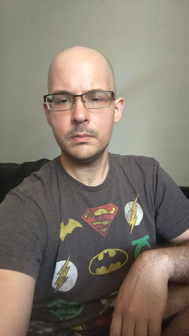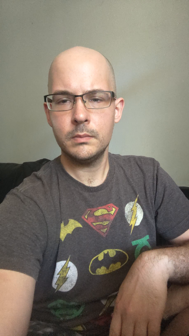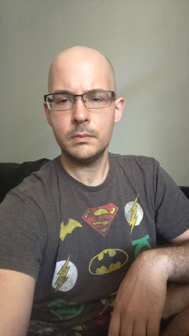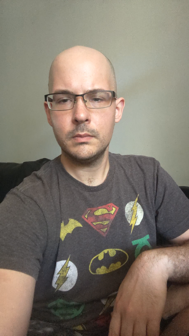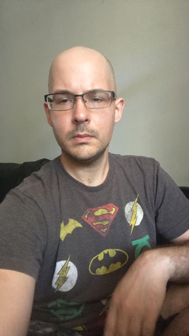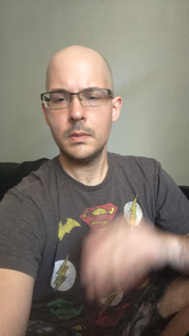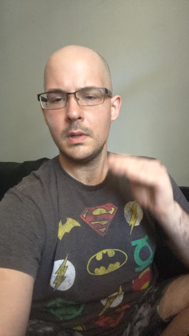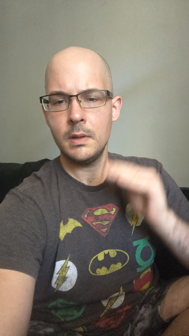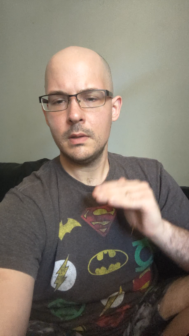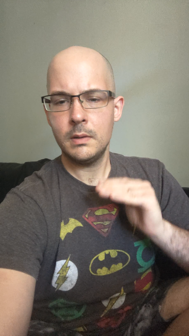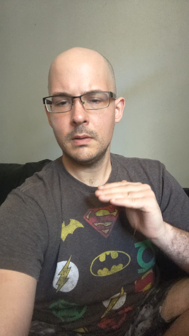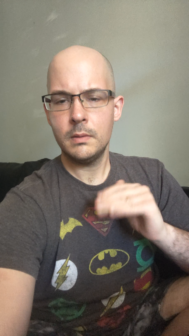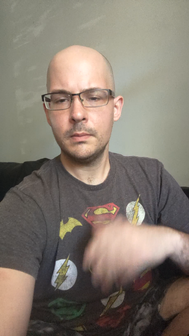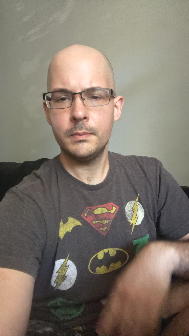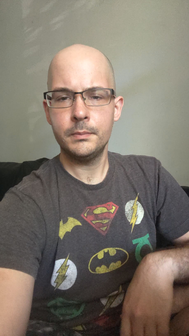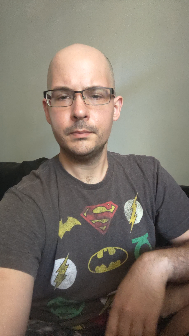little